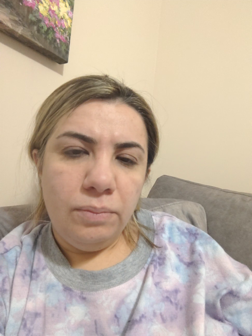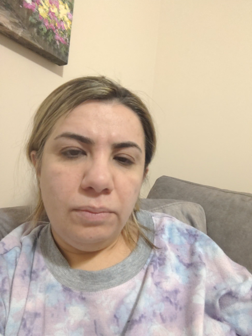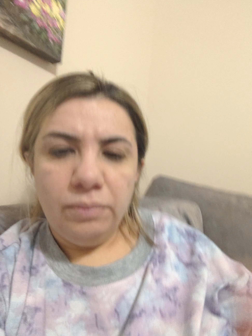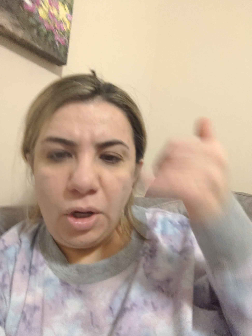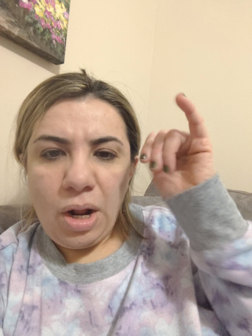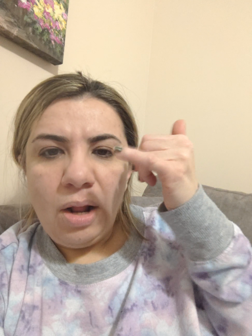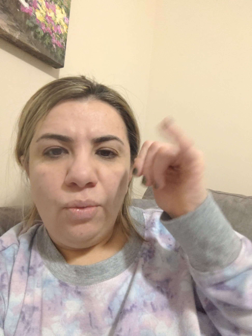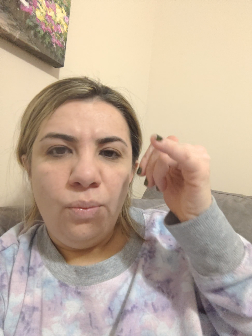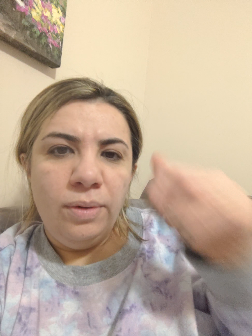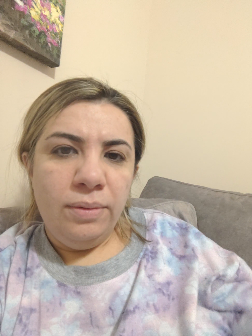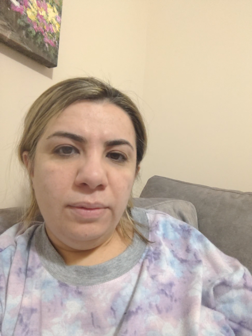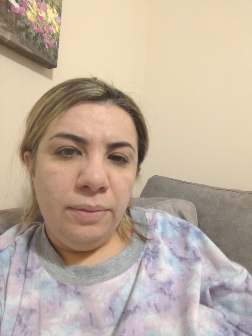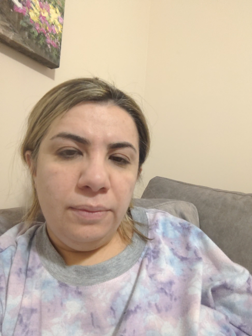yellow